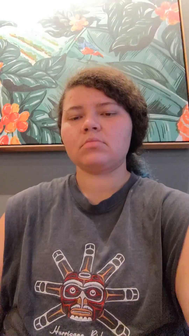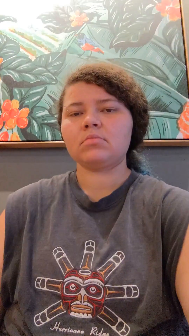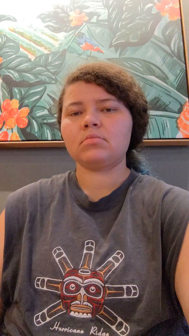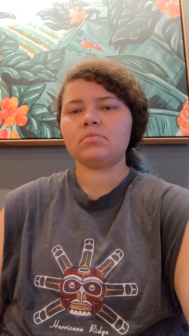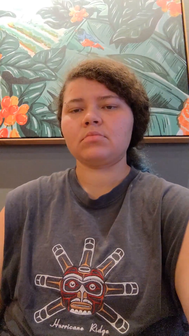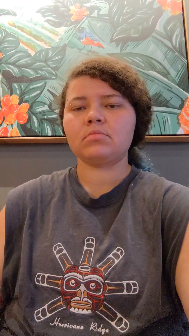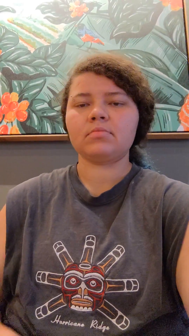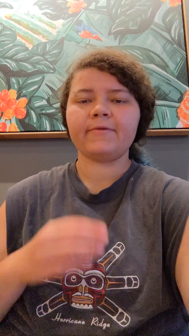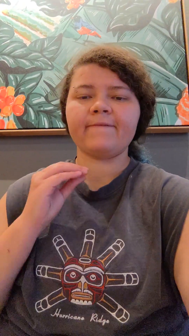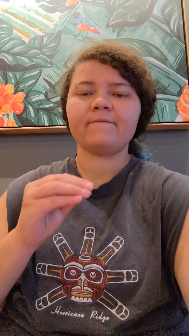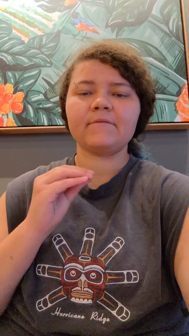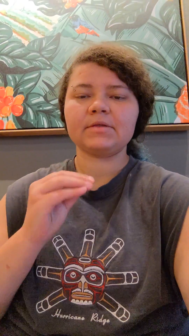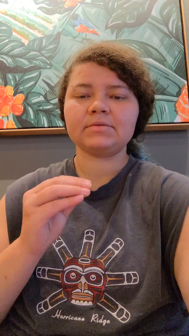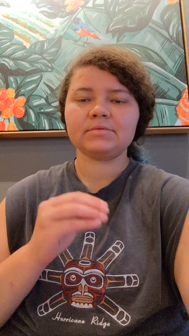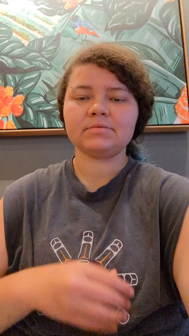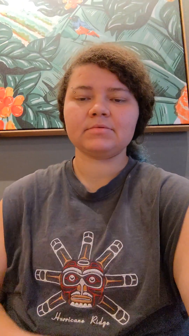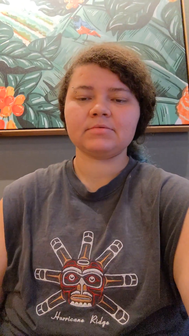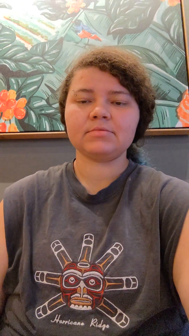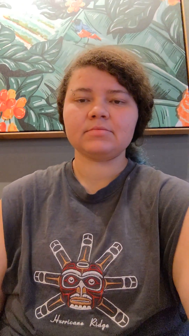fix